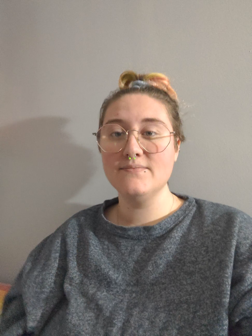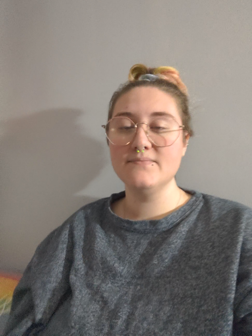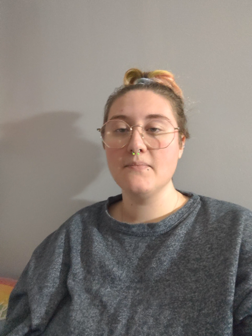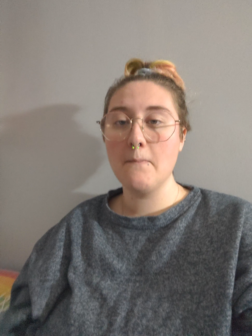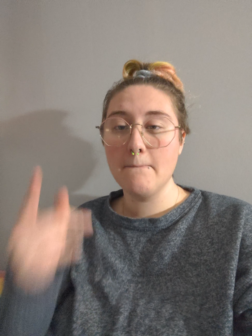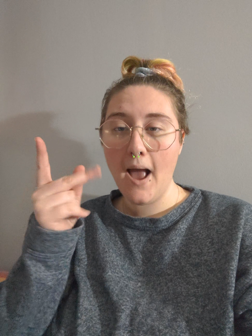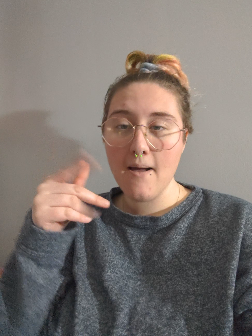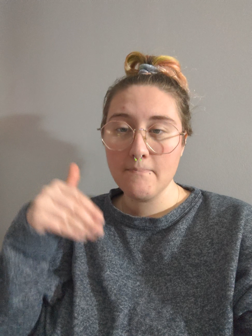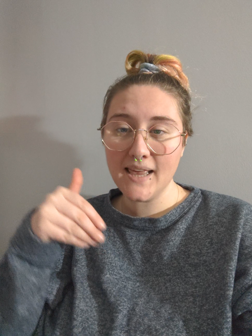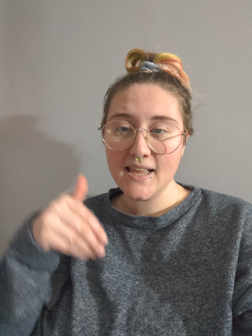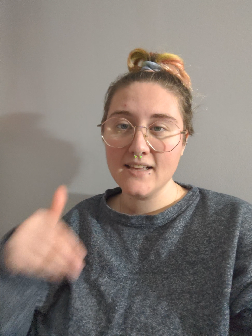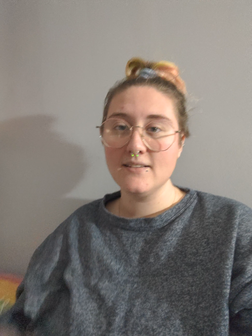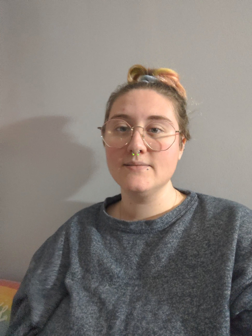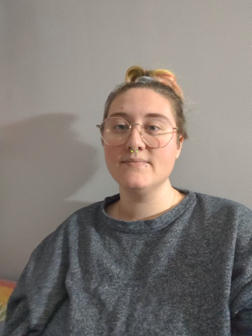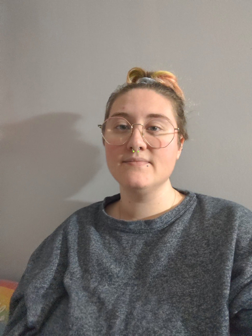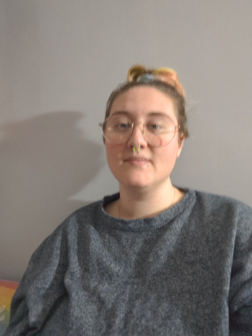puppy